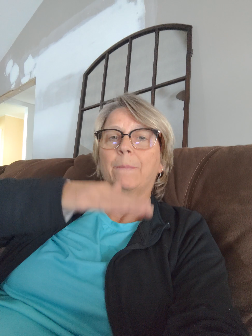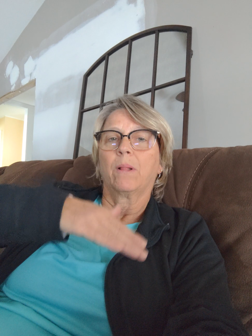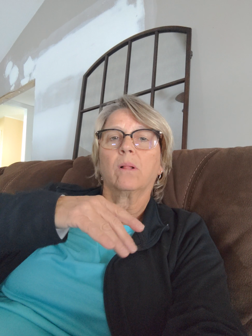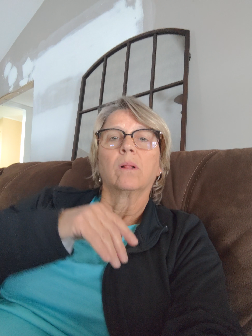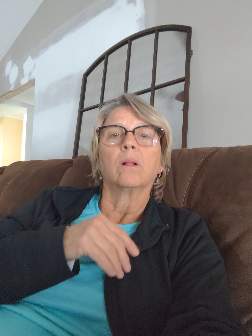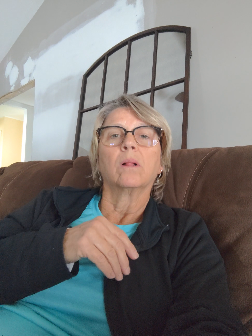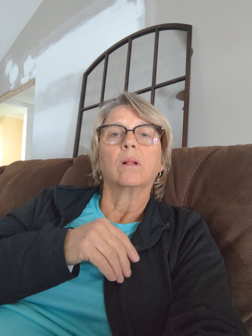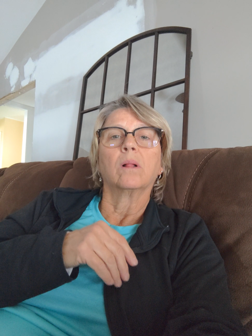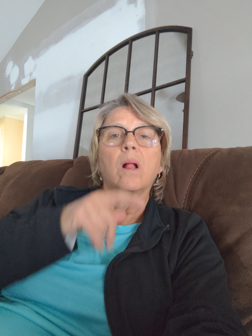table